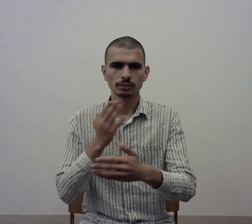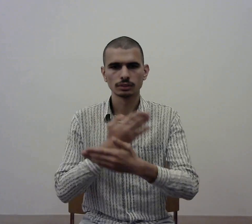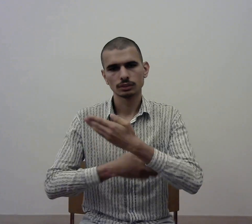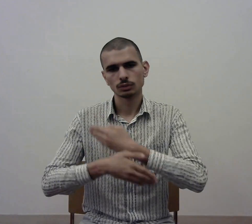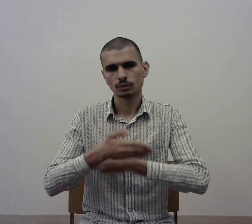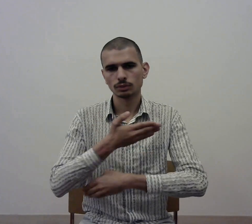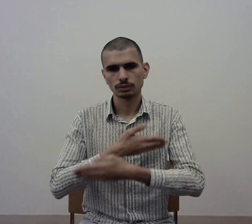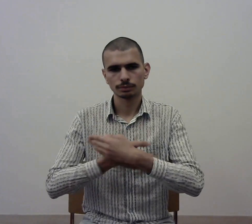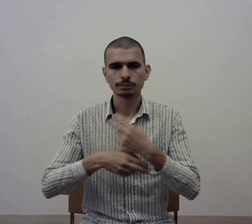əlil